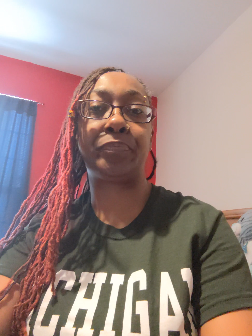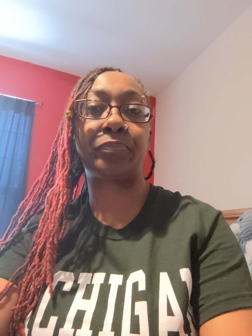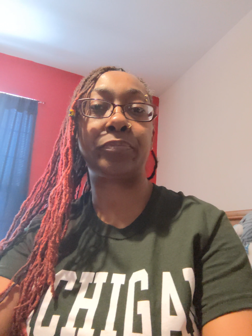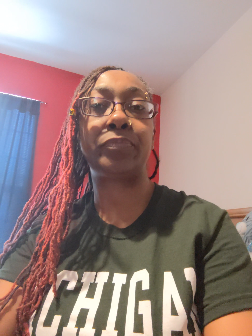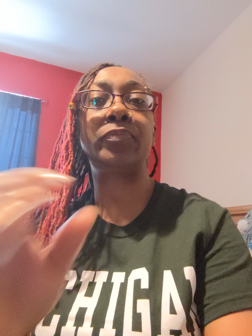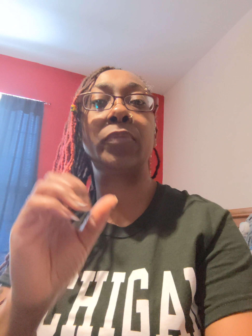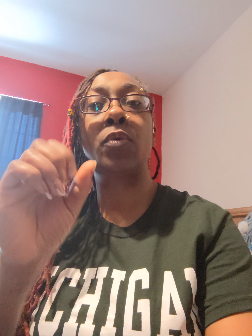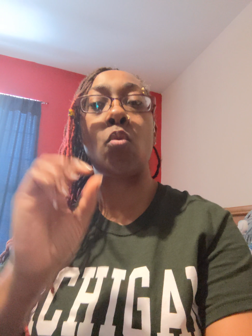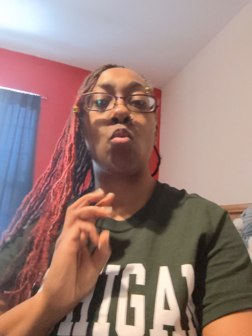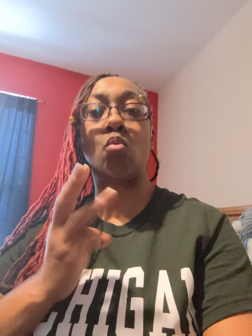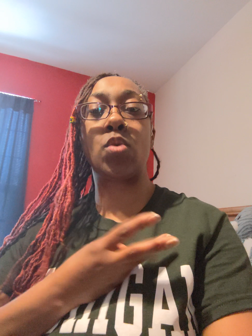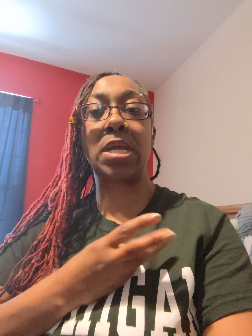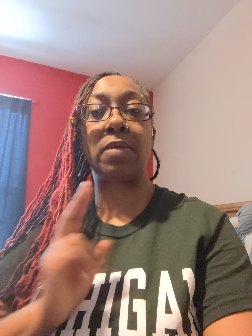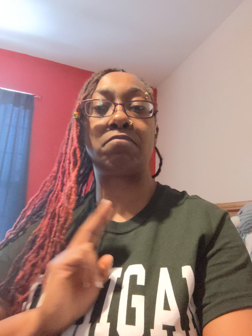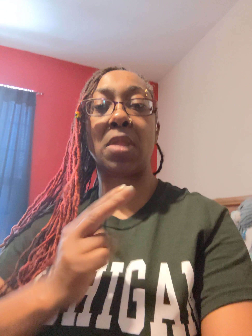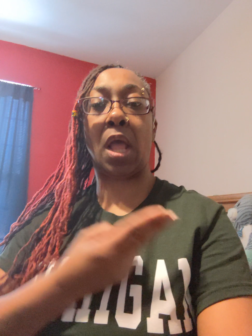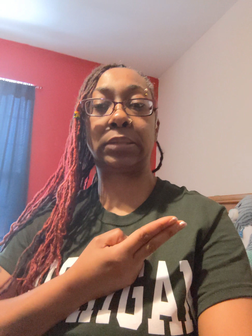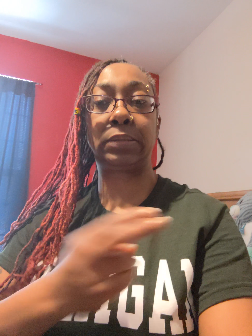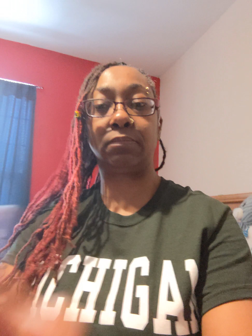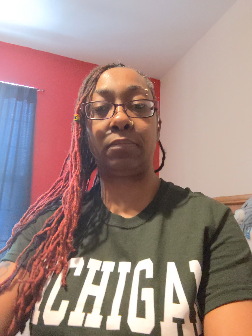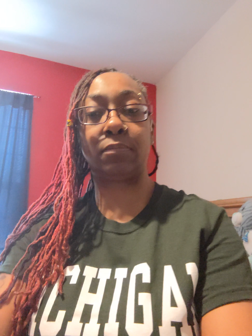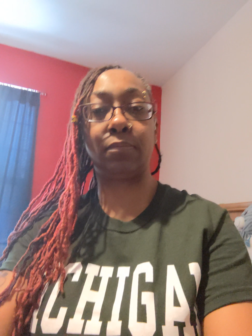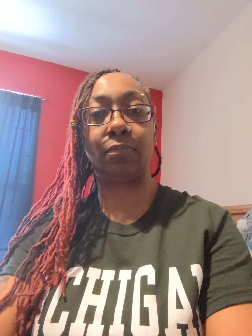we